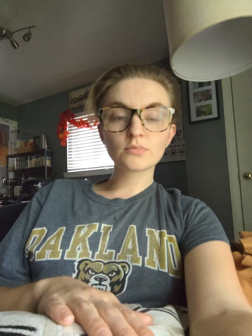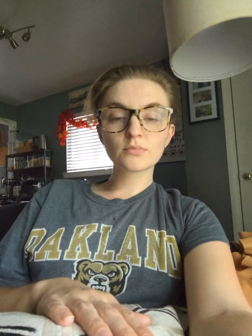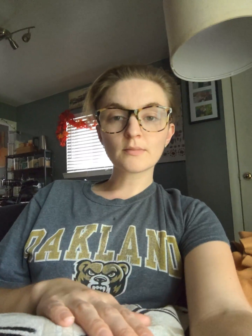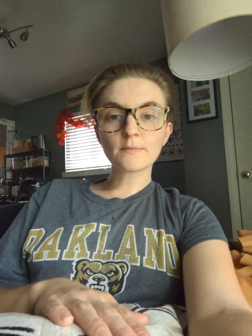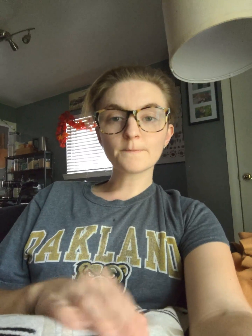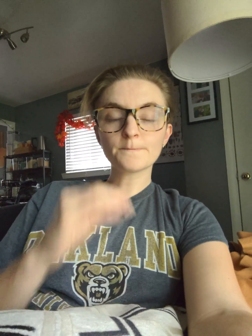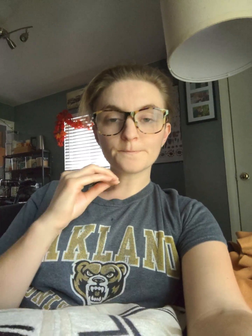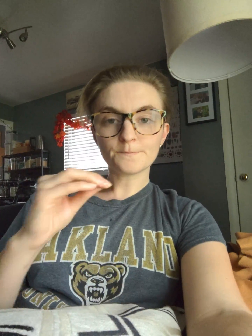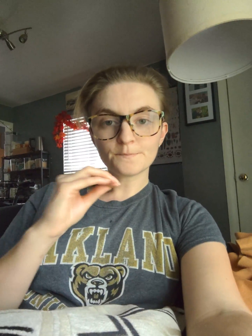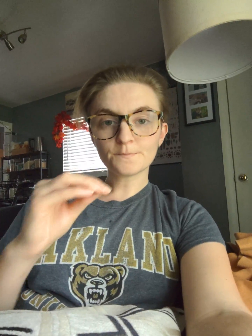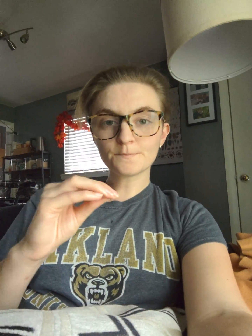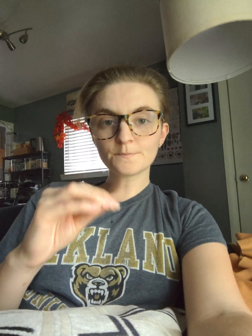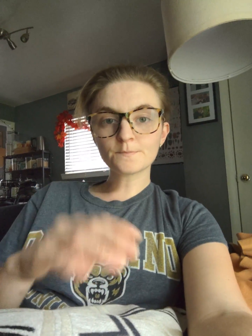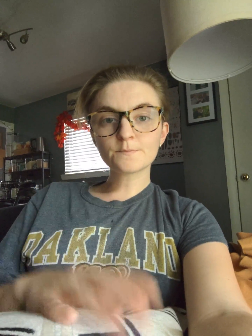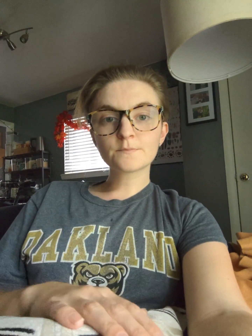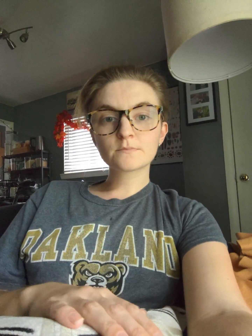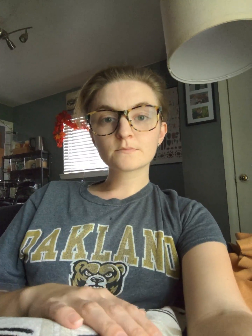fix